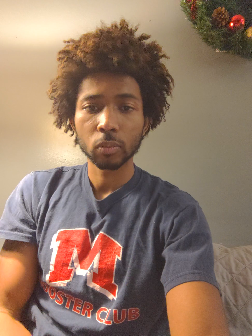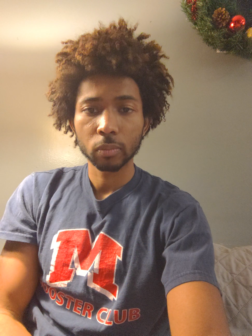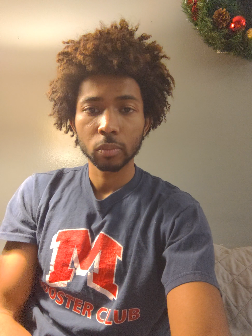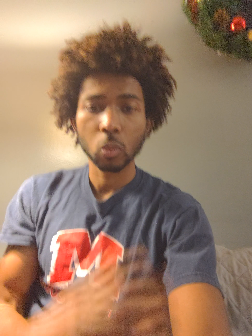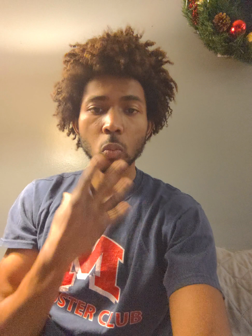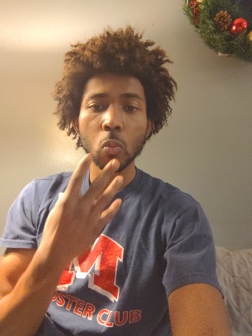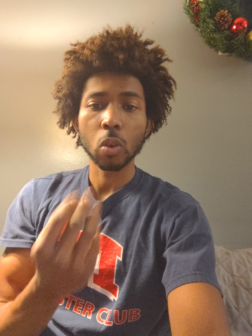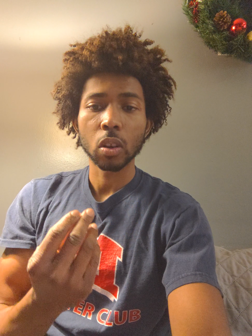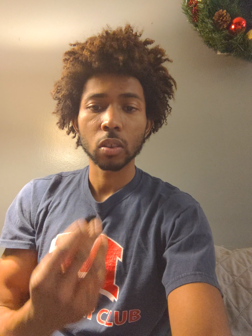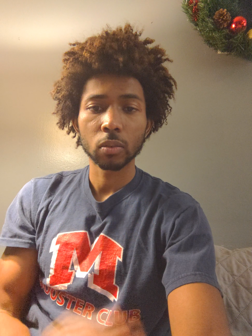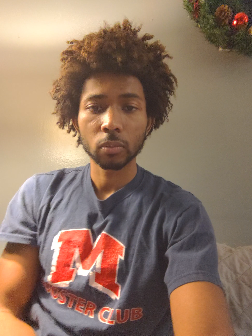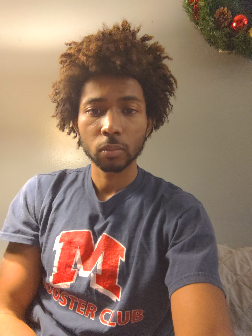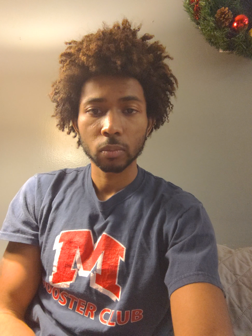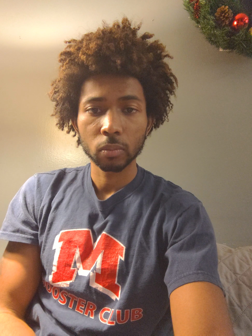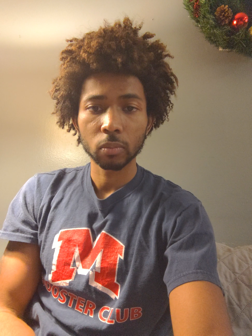wet